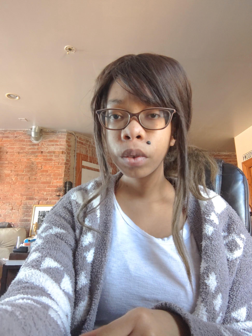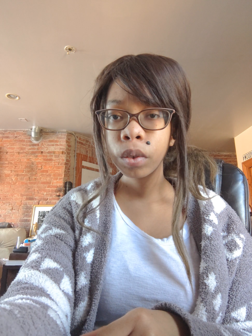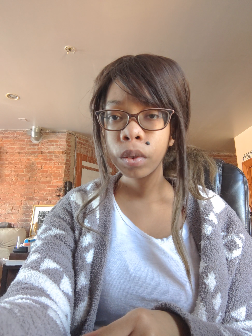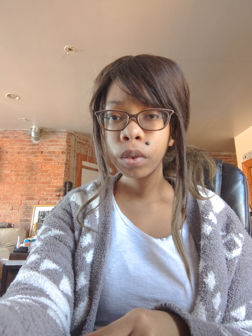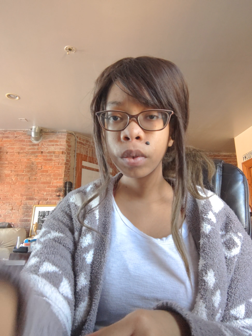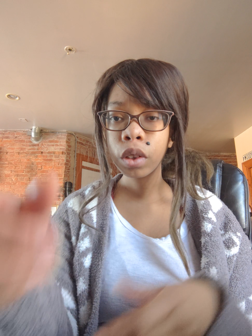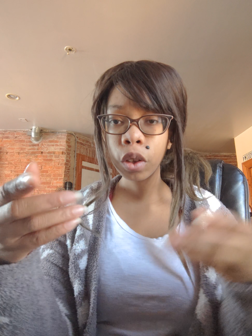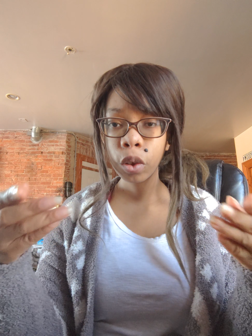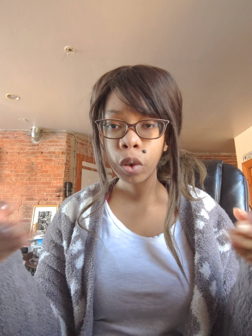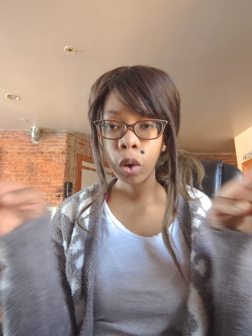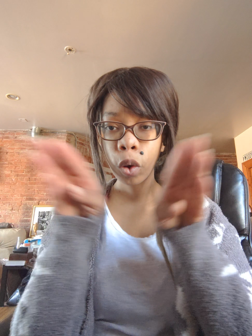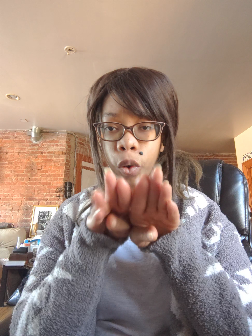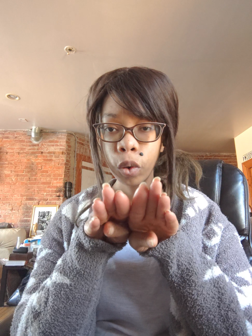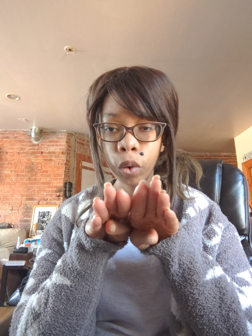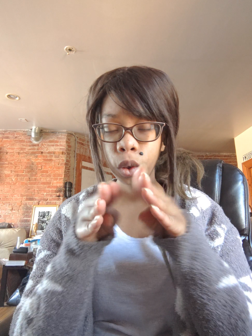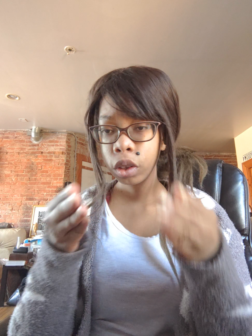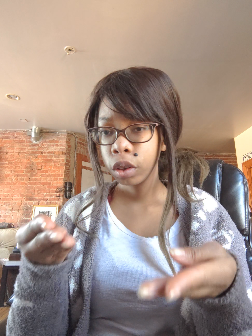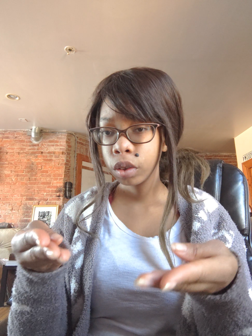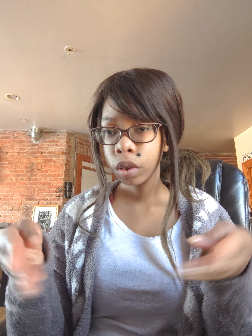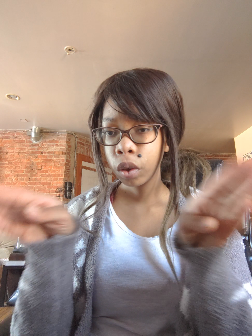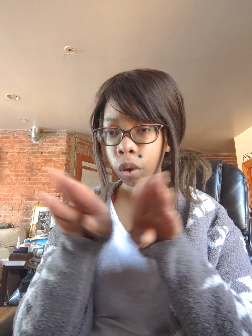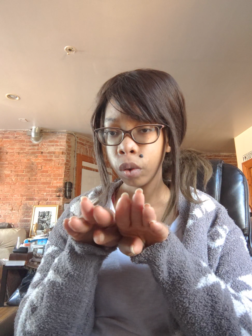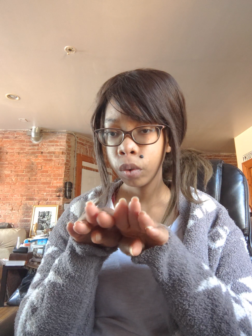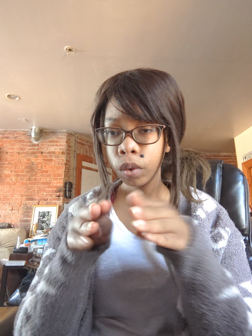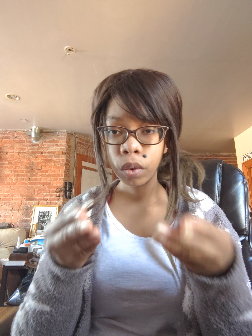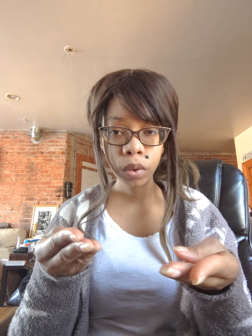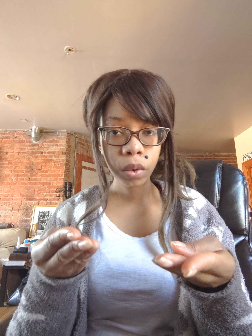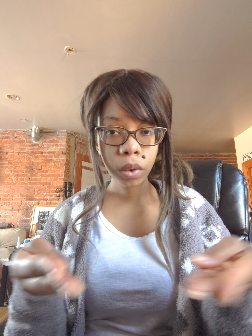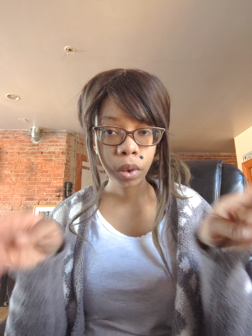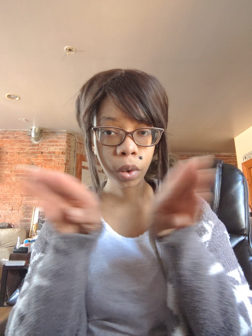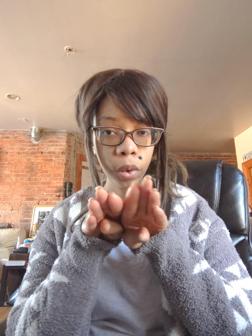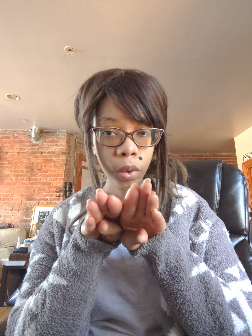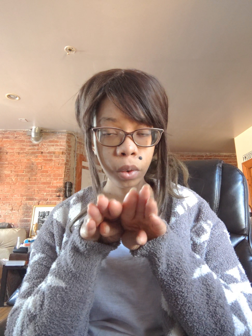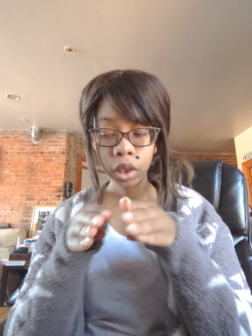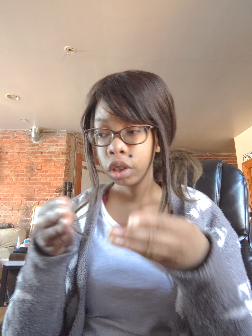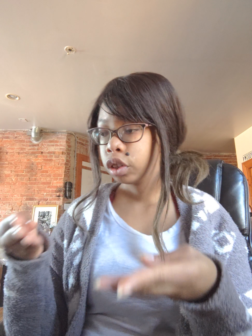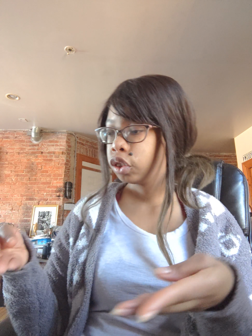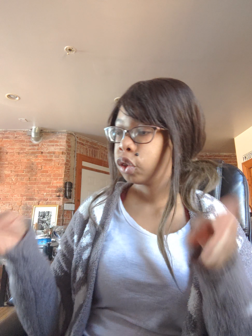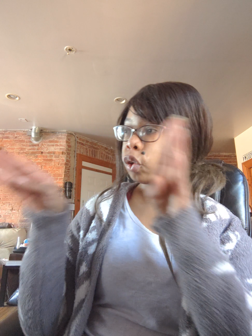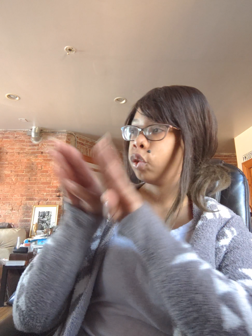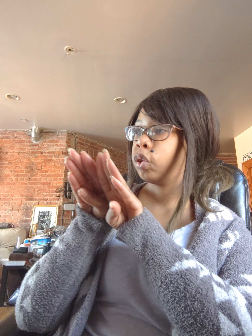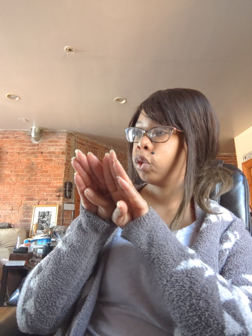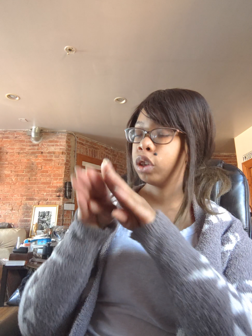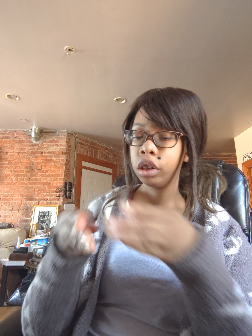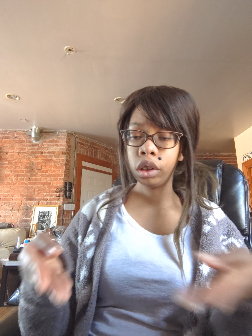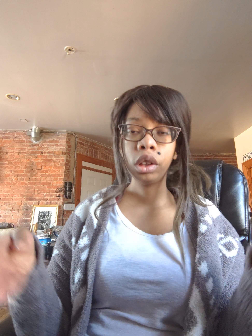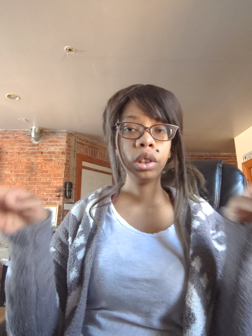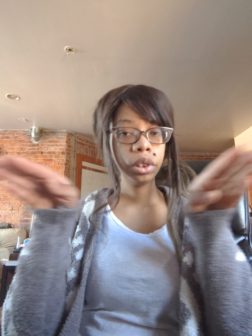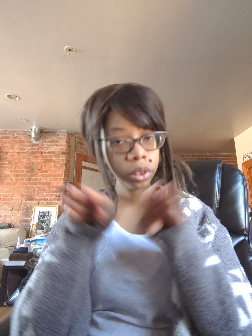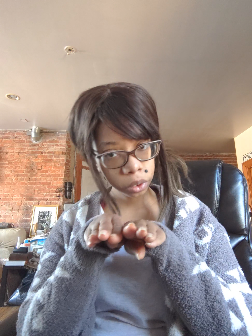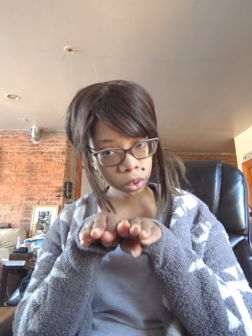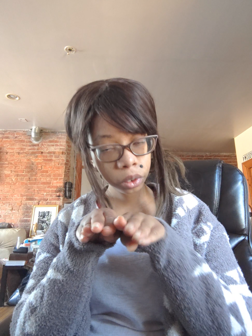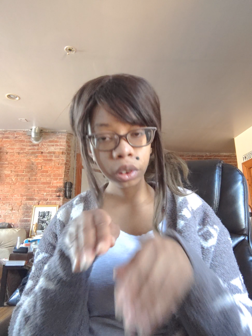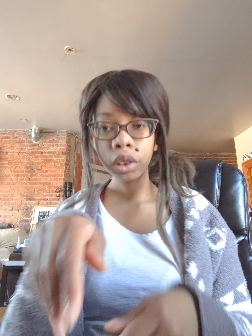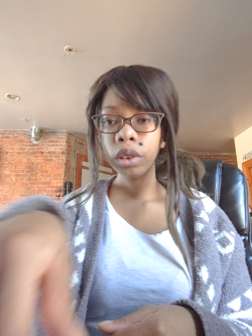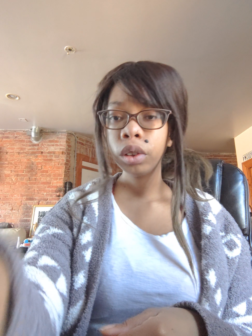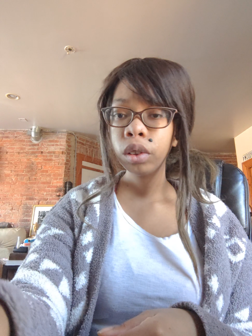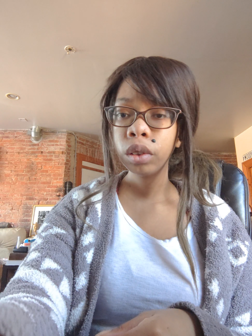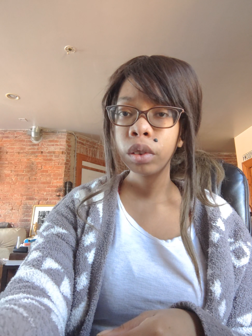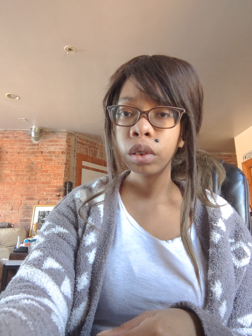close